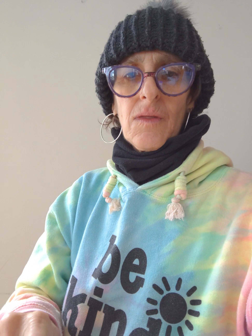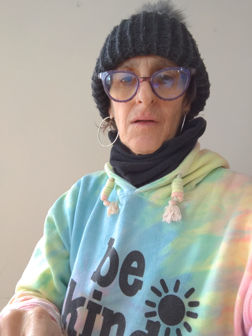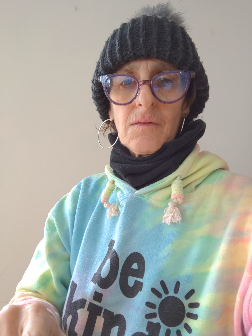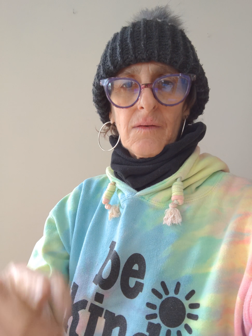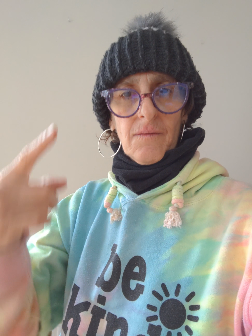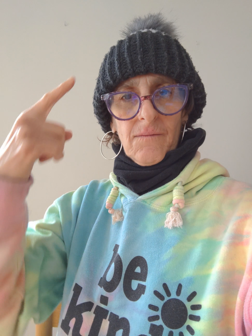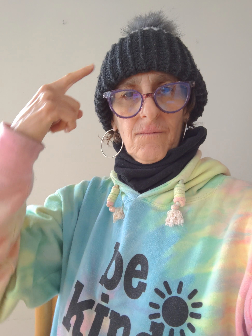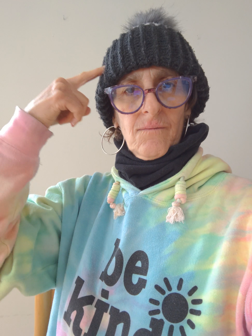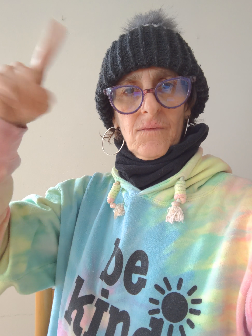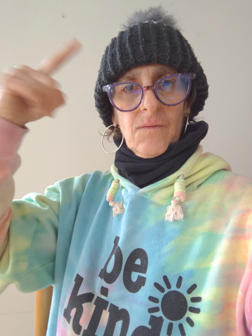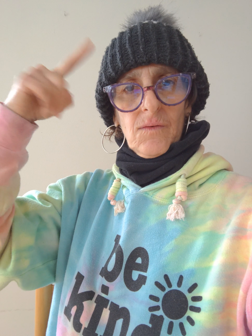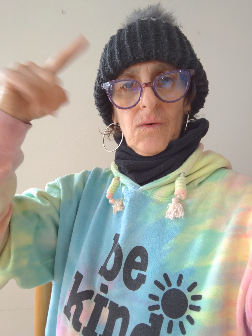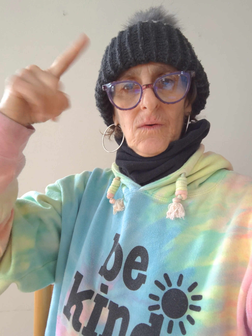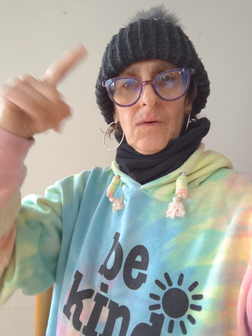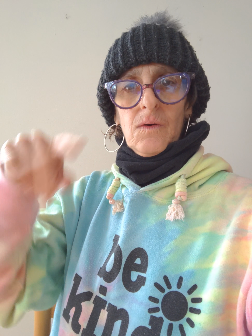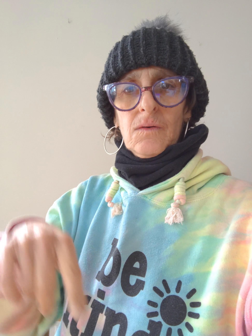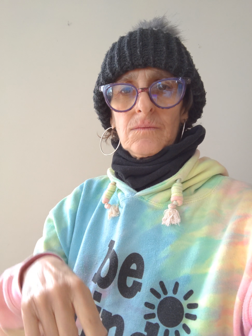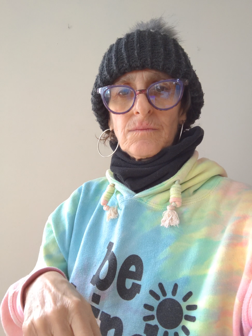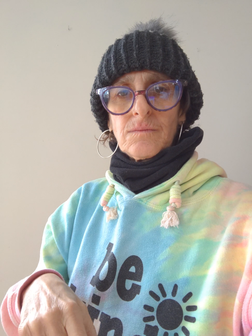for